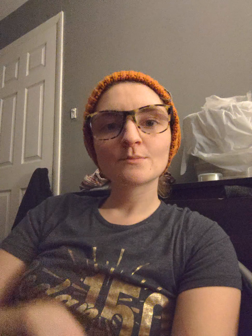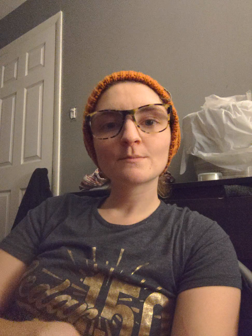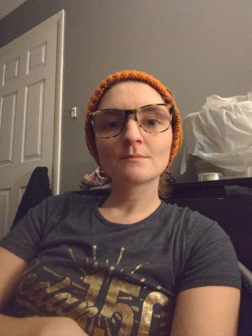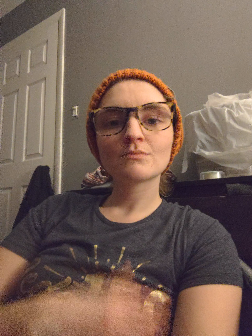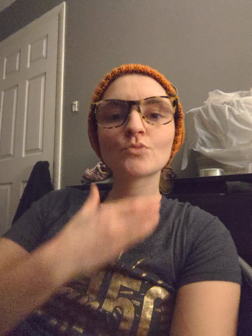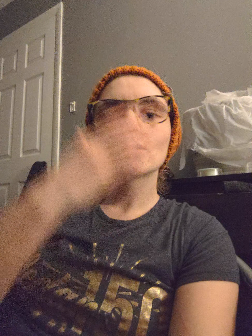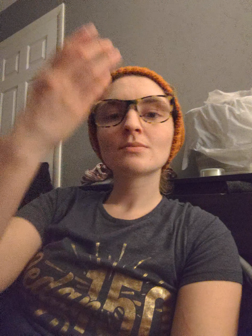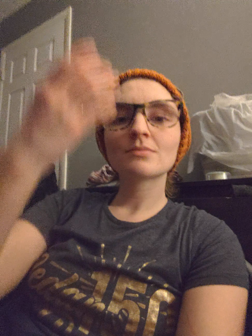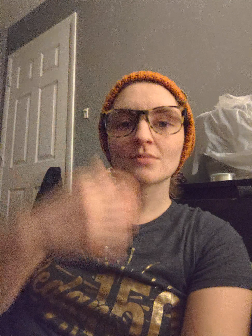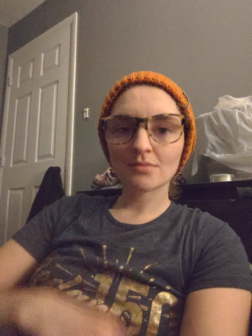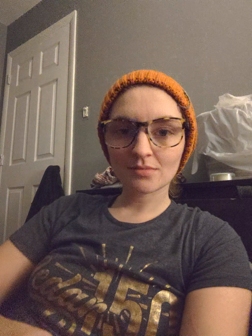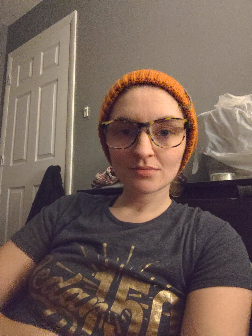giraffe